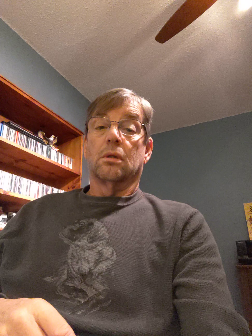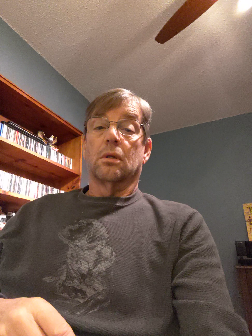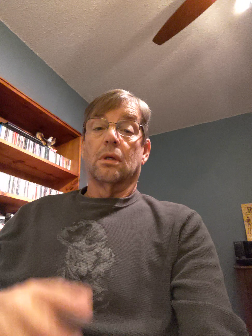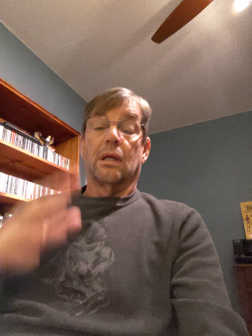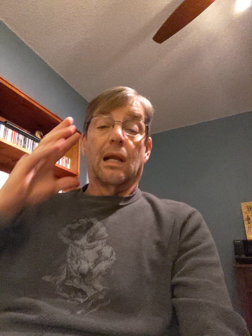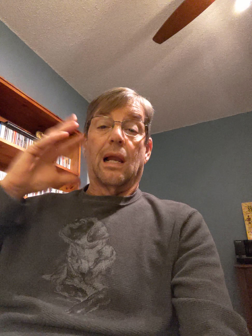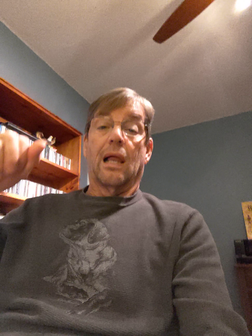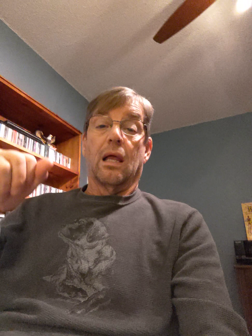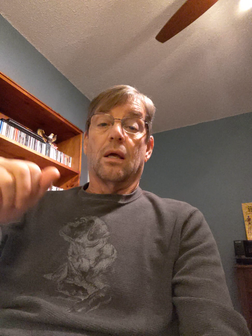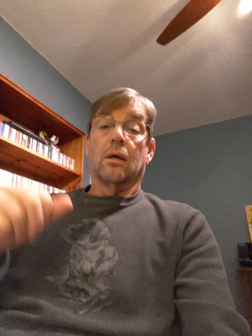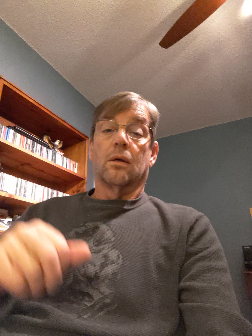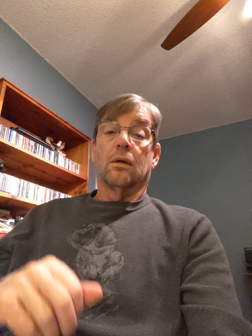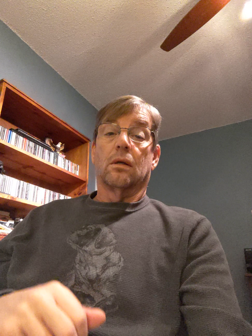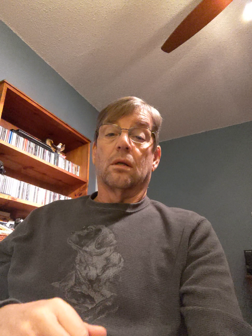loud